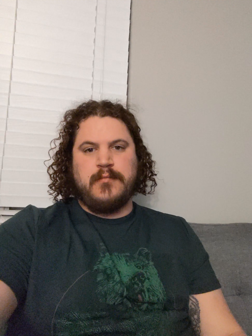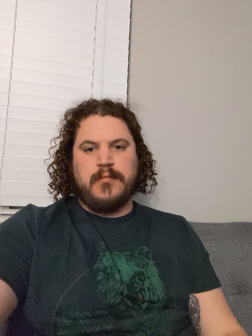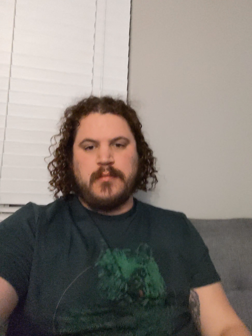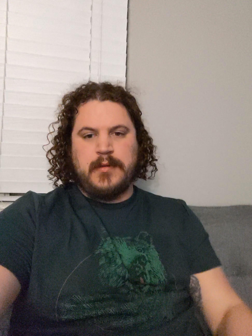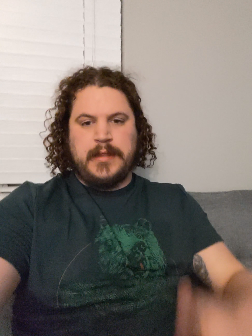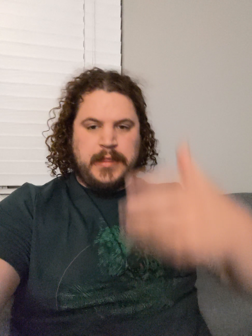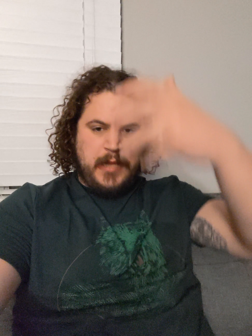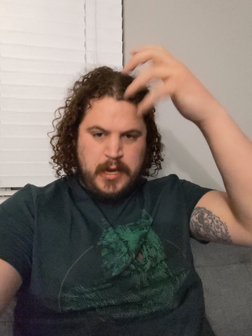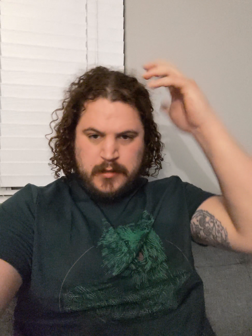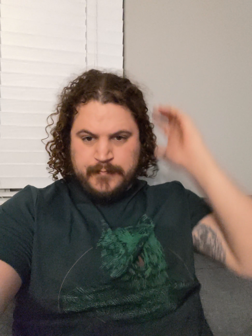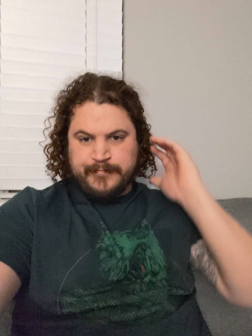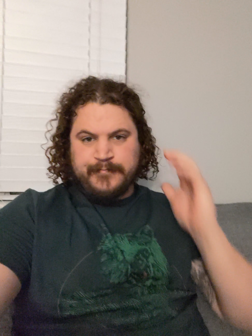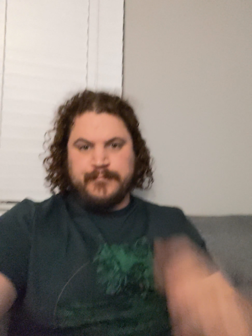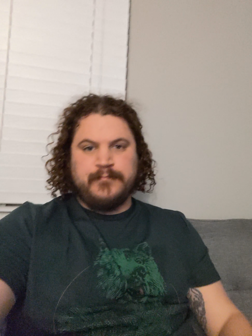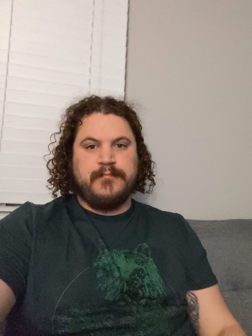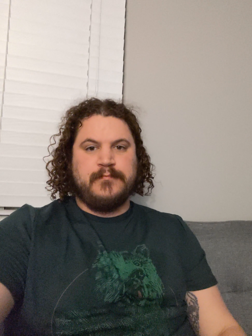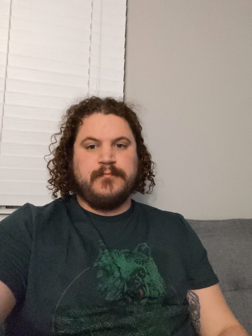lion